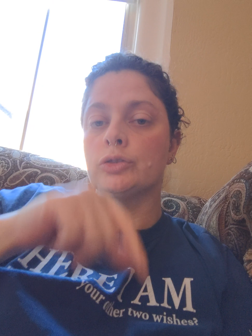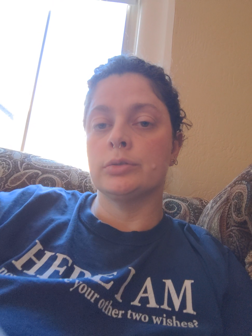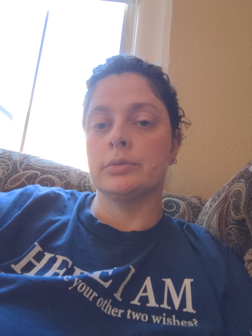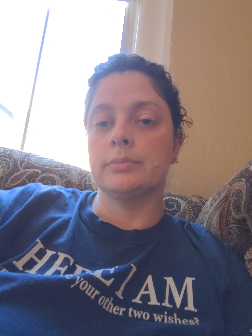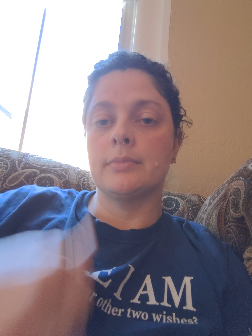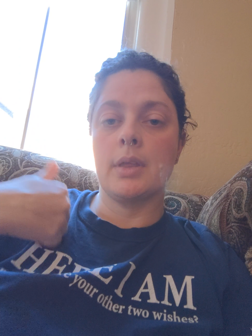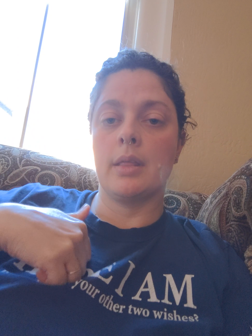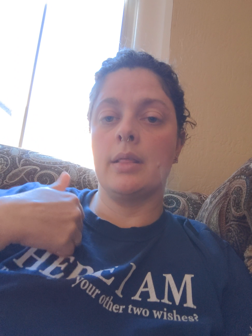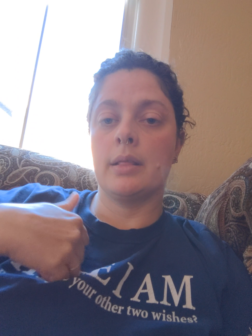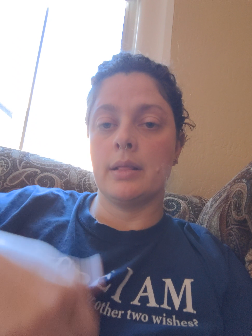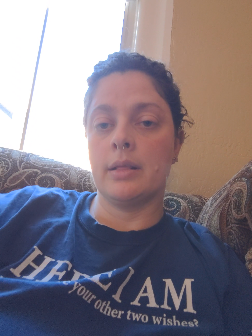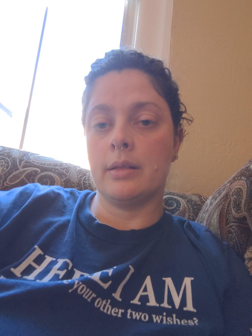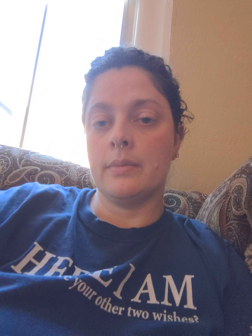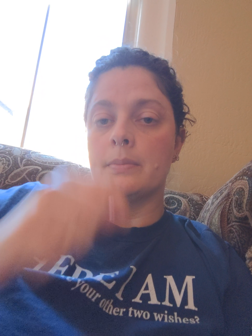bath